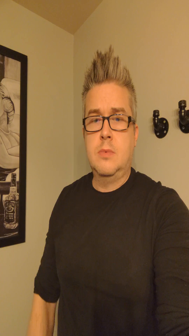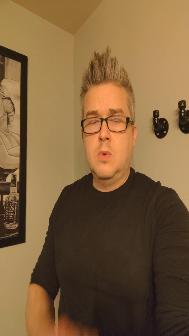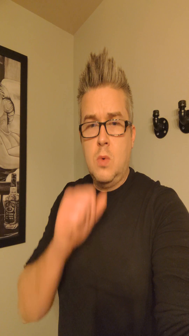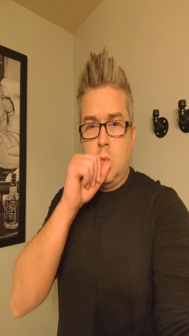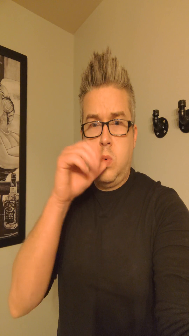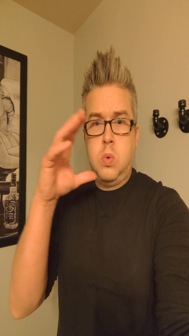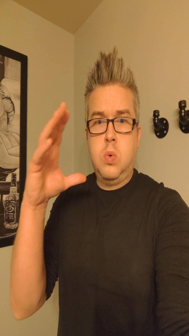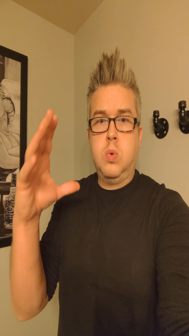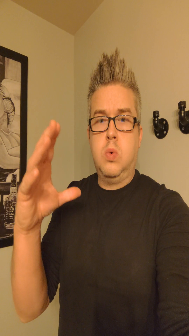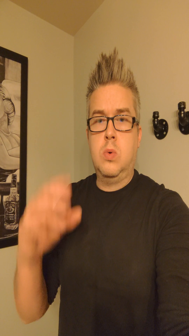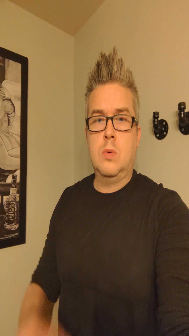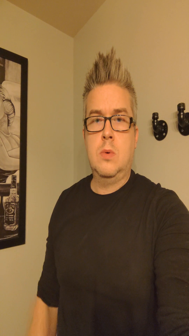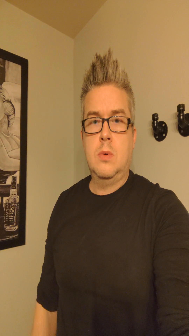balloon